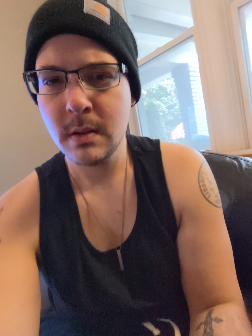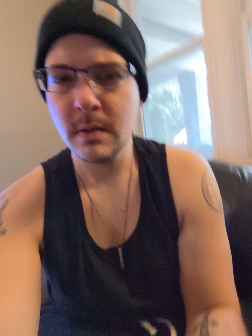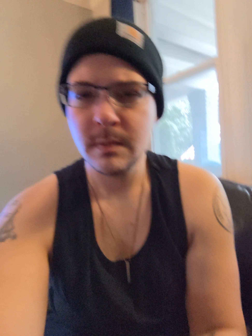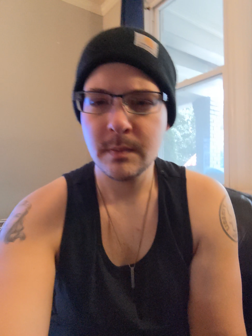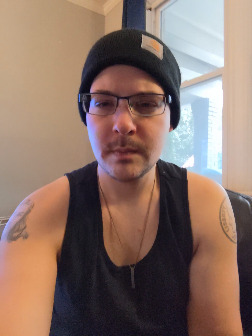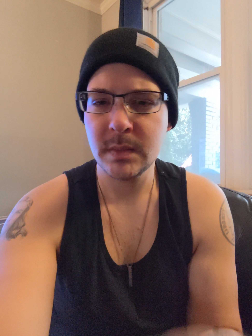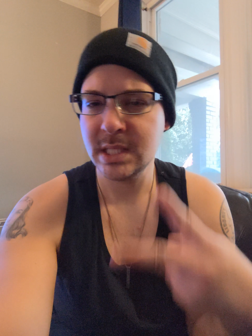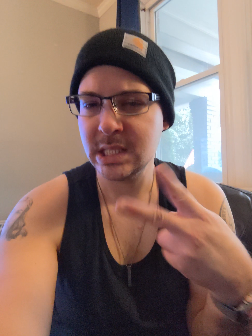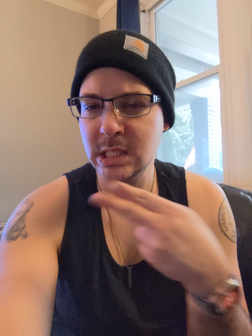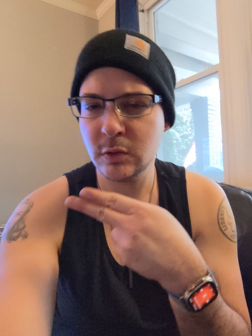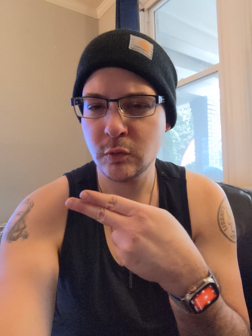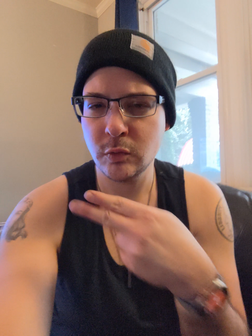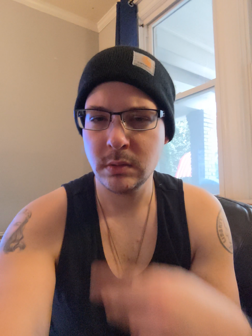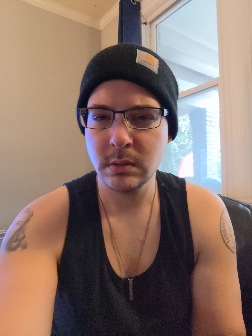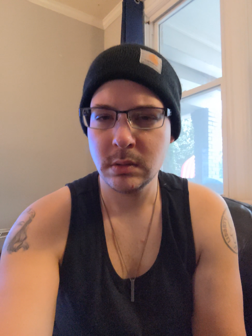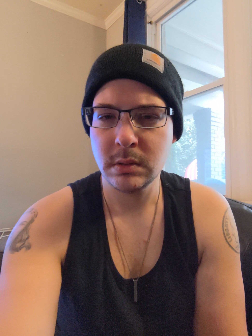scissors